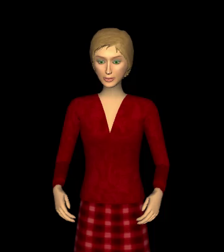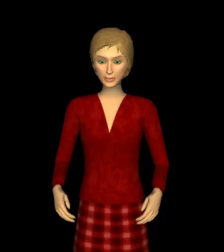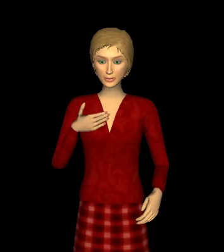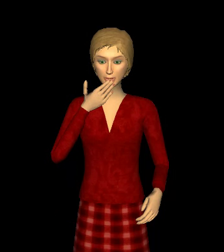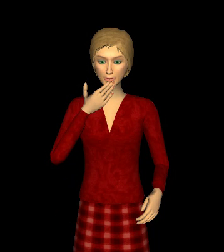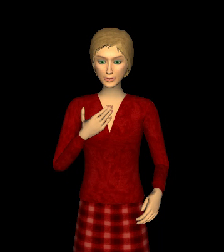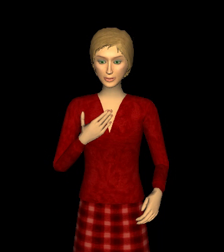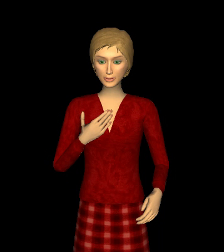يشكر